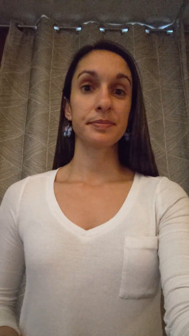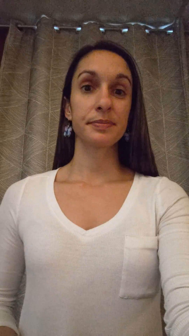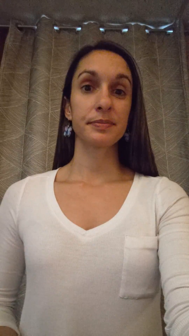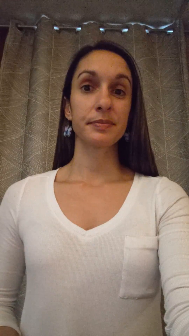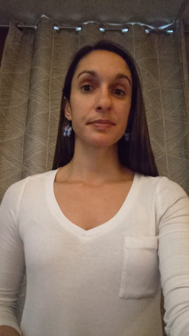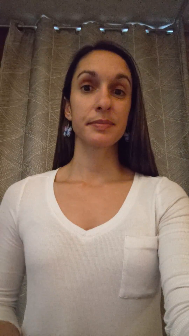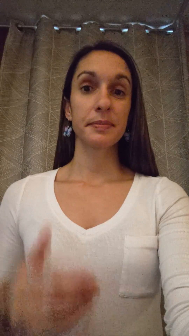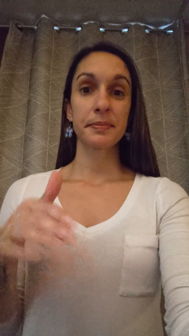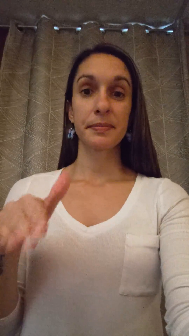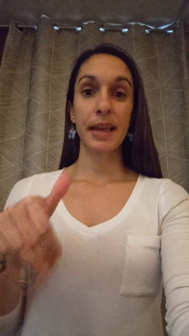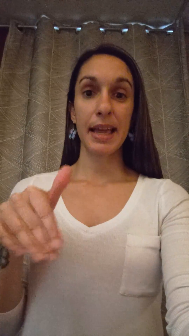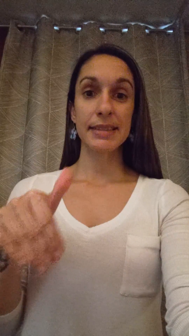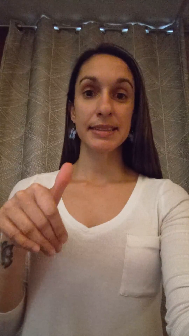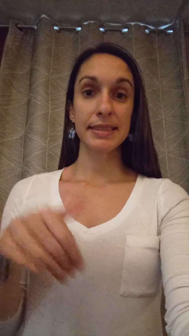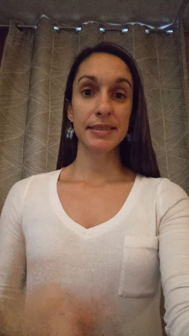pants